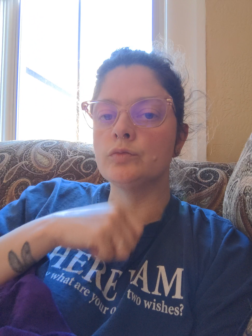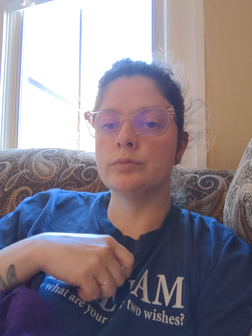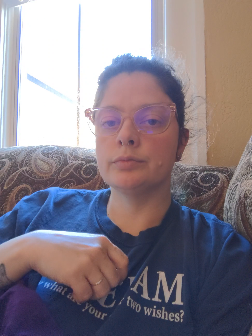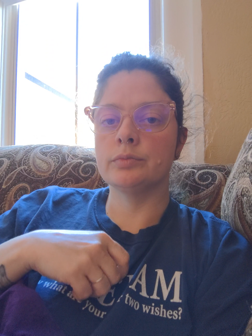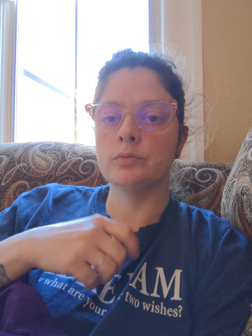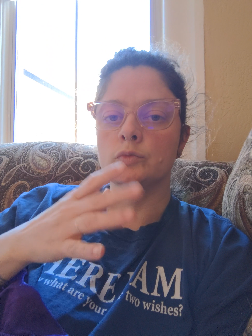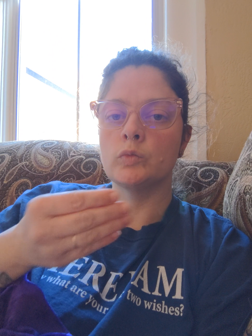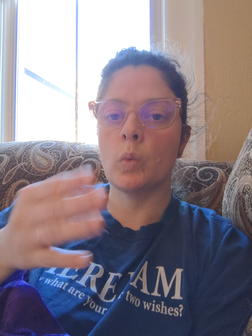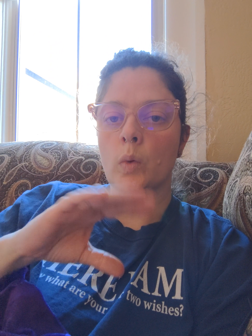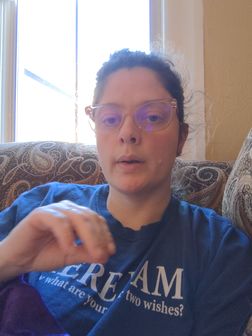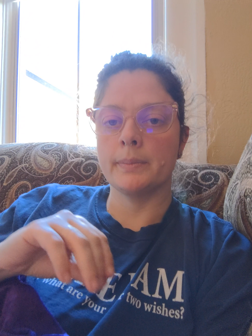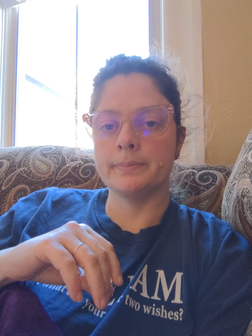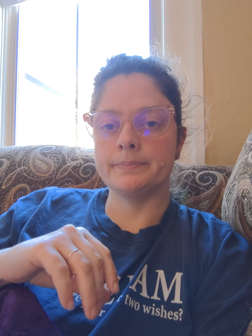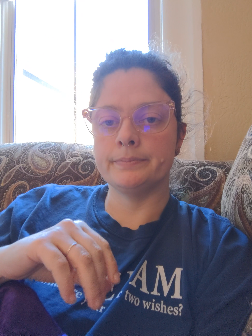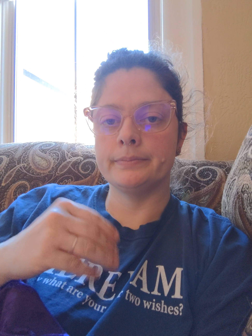story